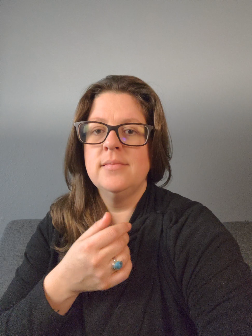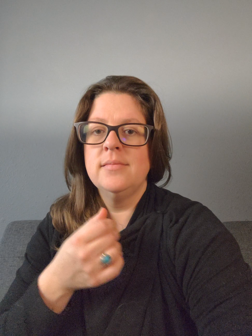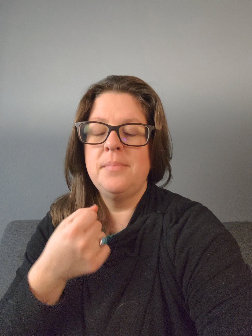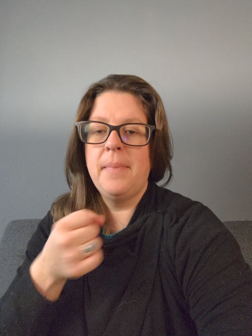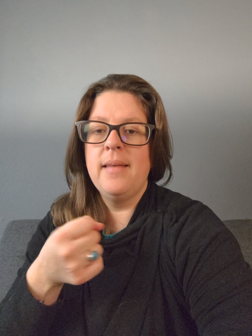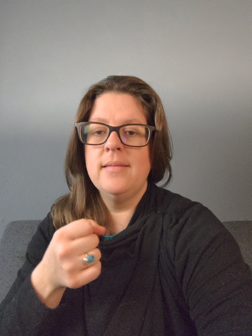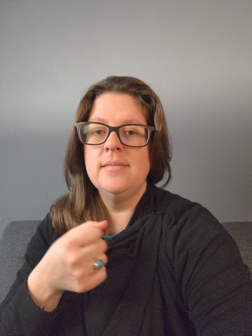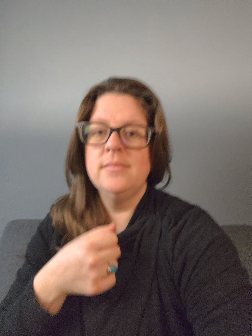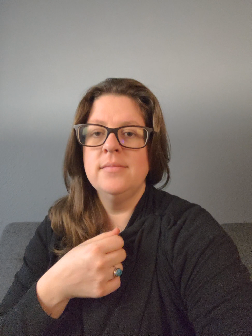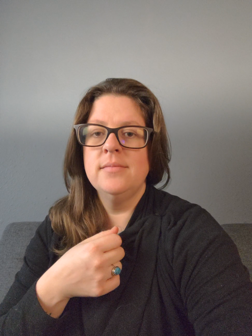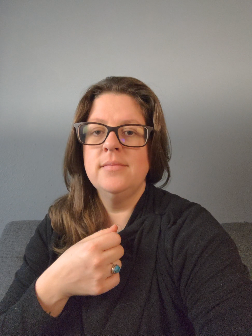make